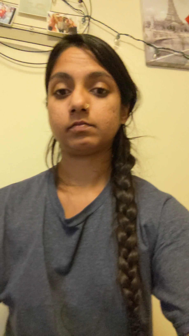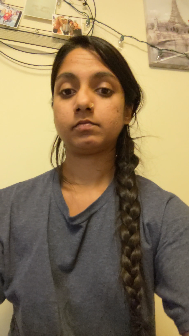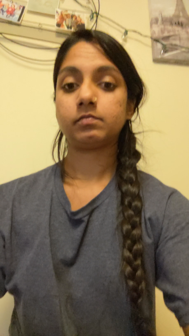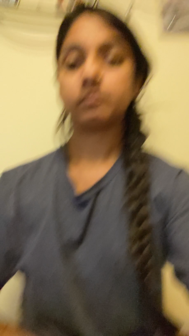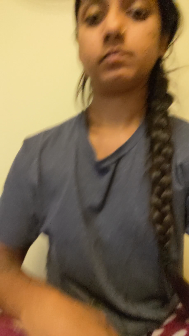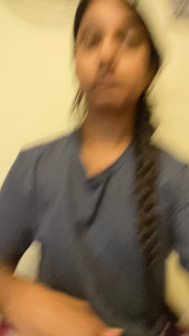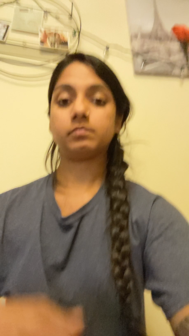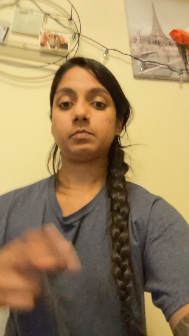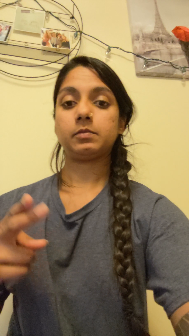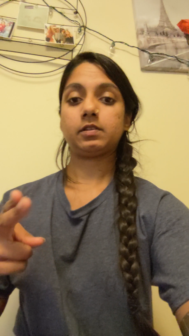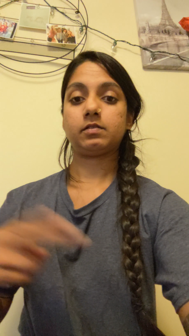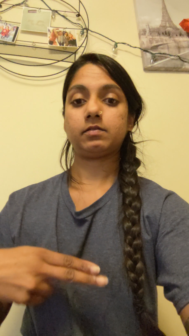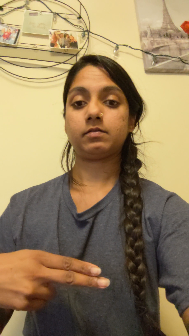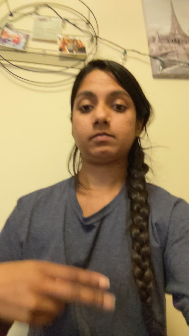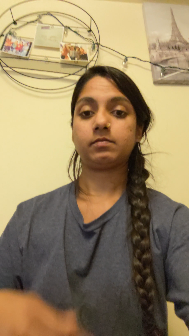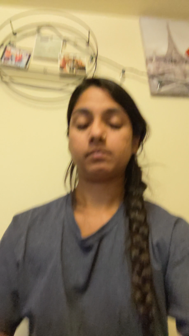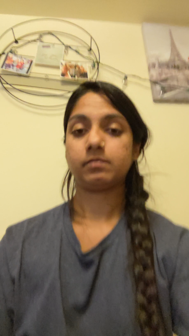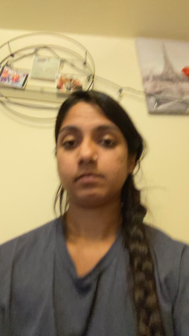belt